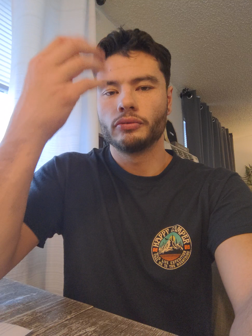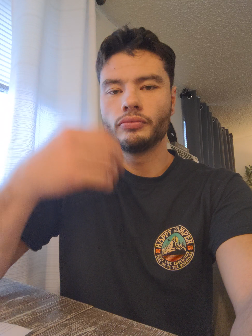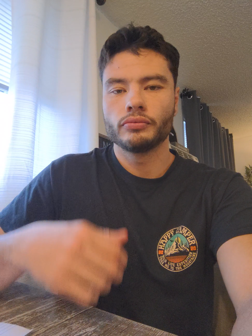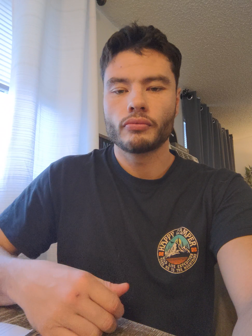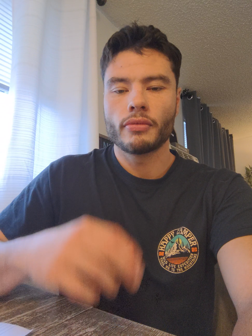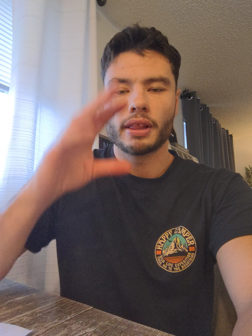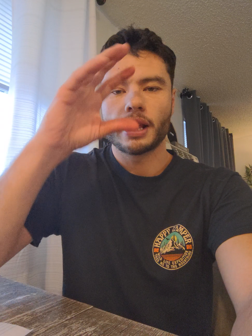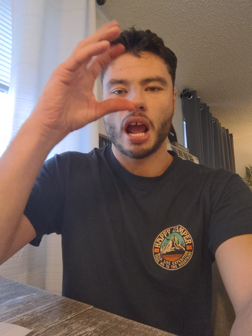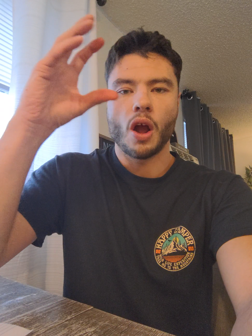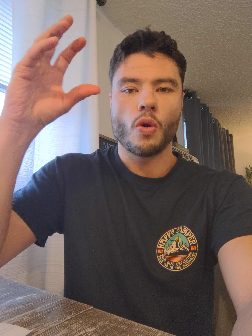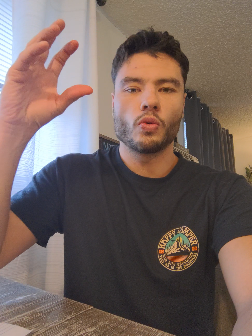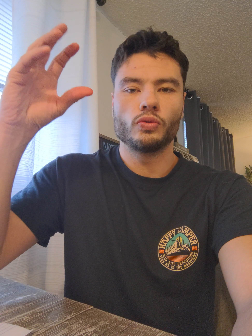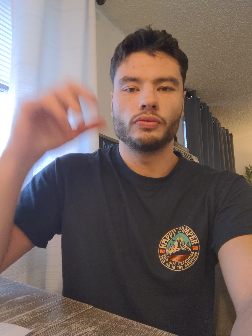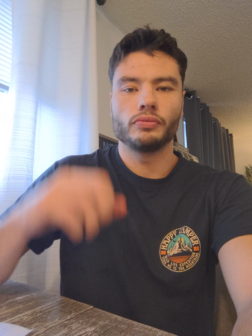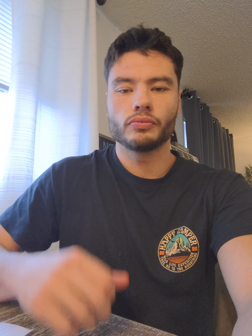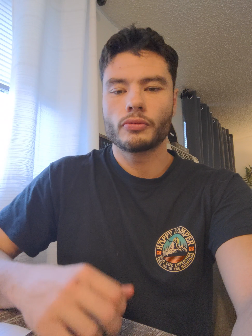cloud